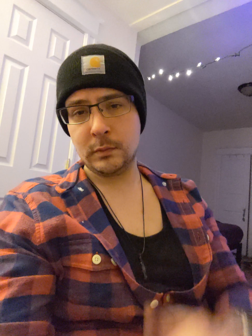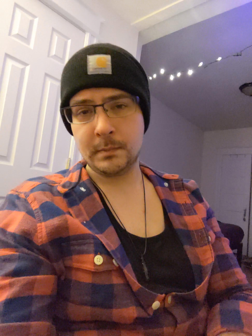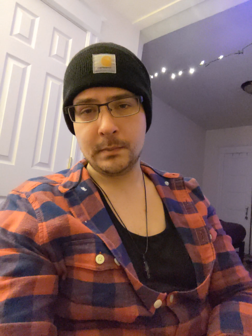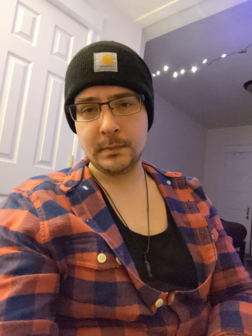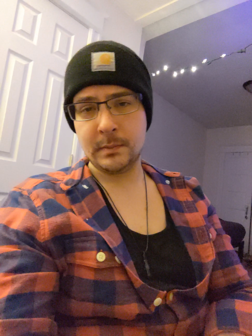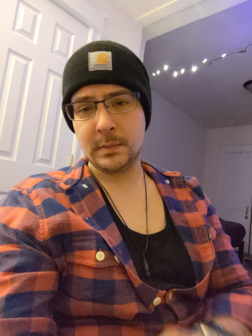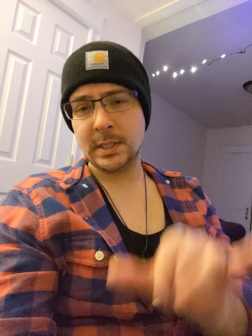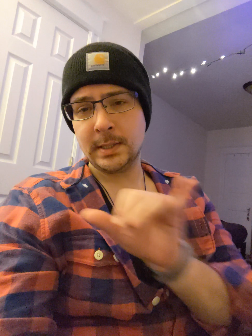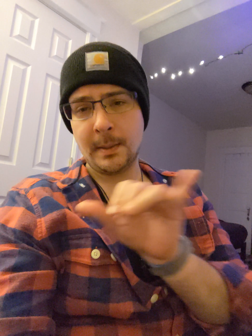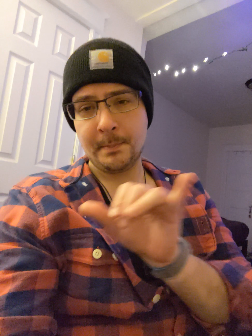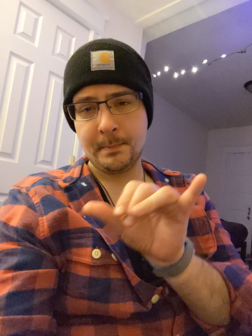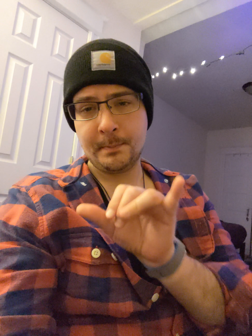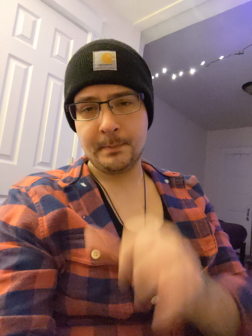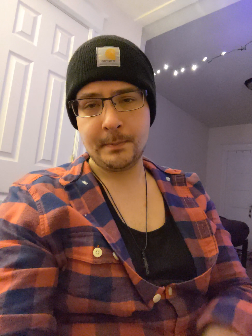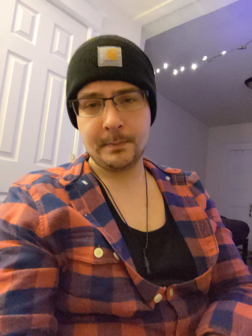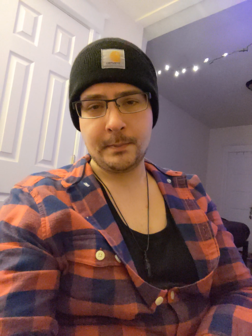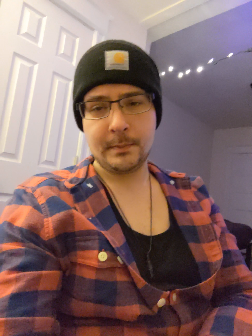same